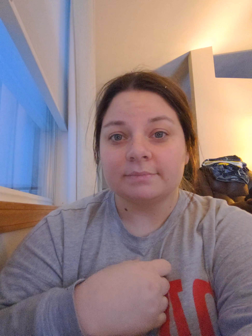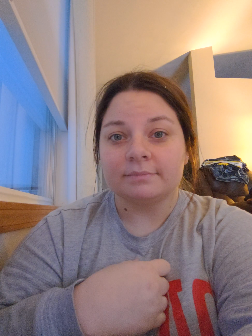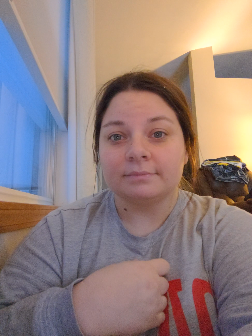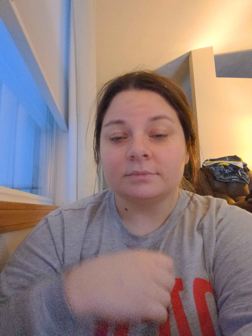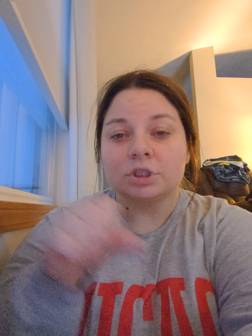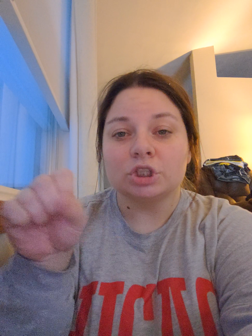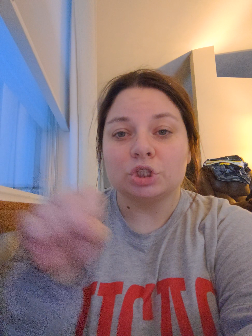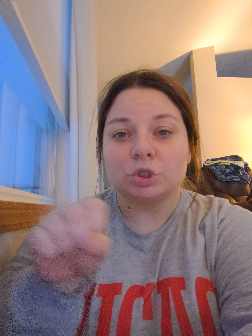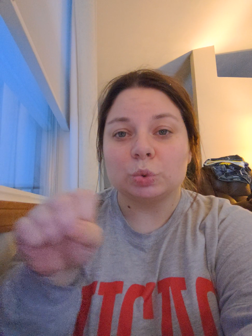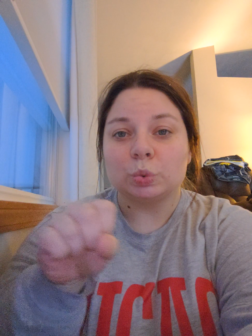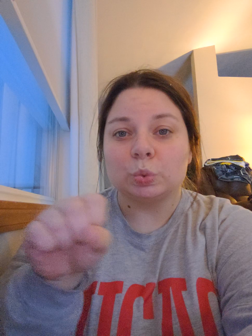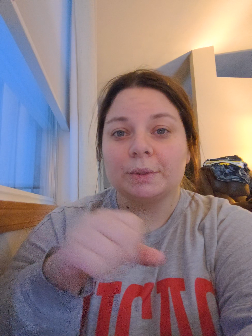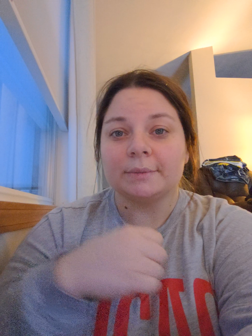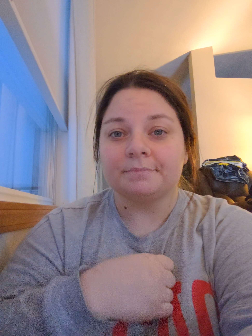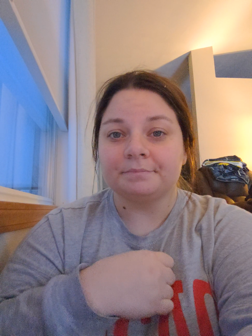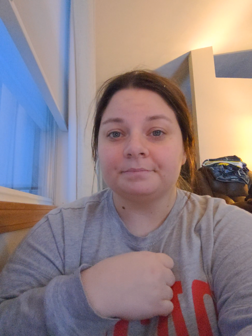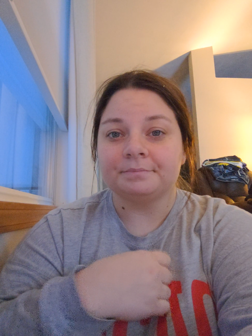shoe